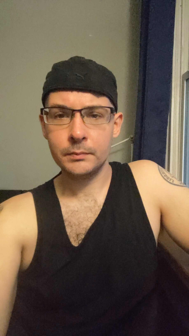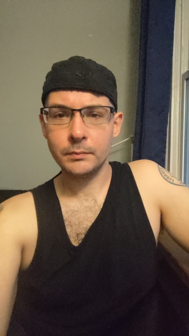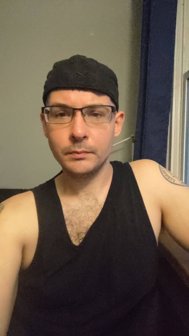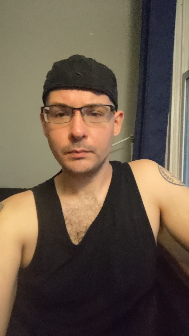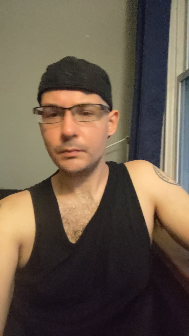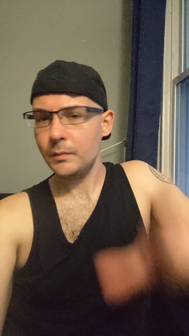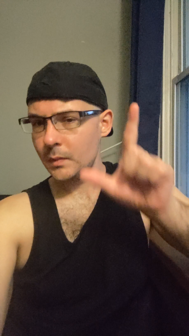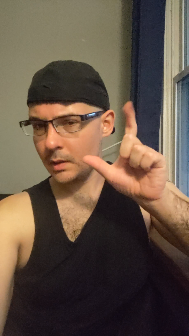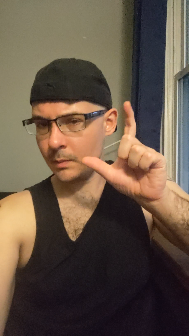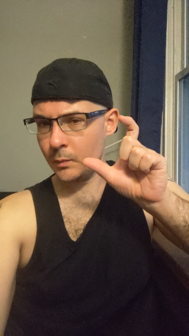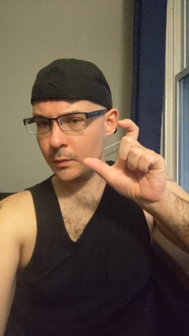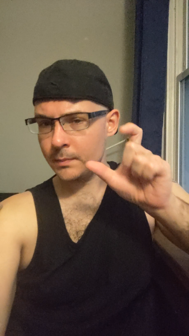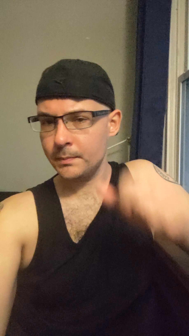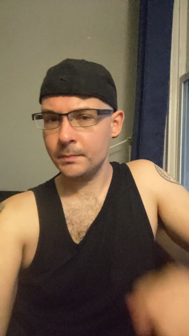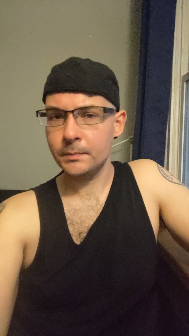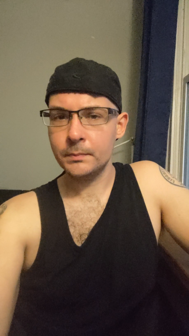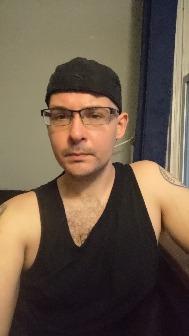camera